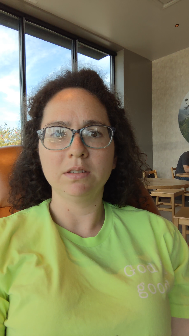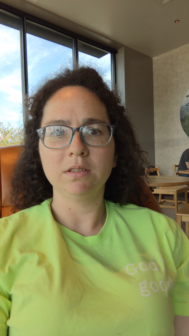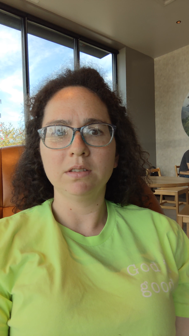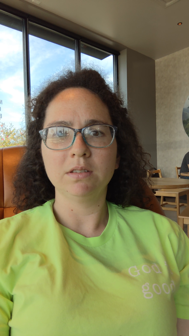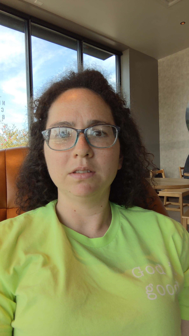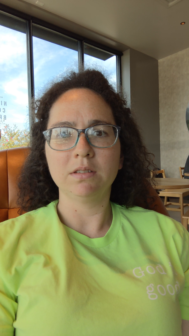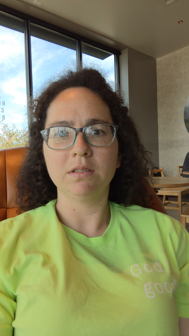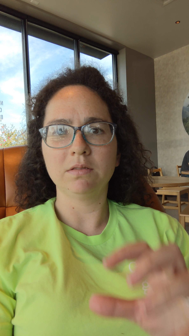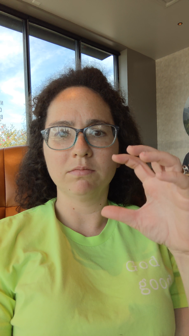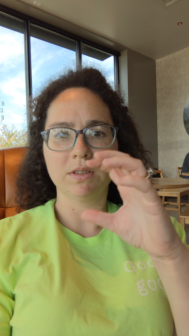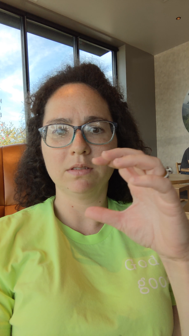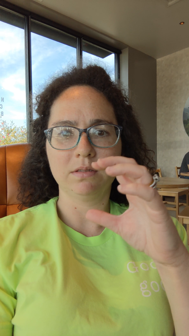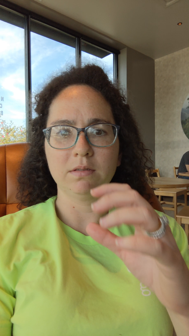ball